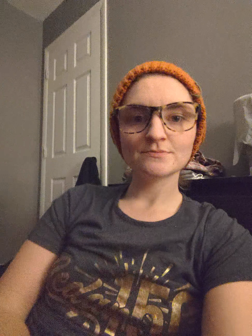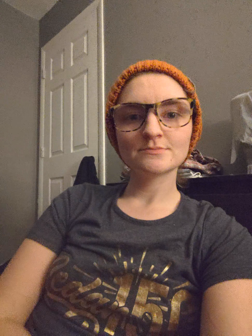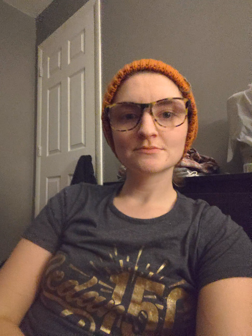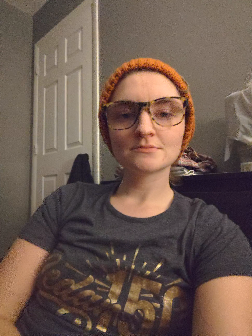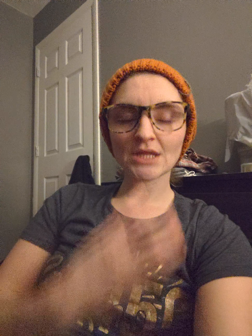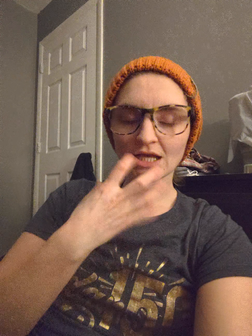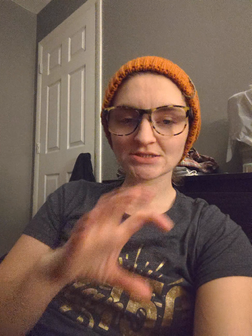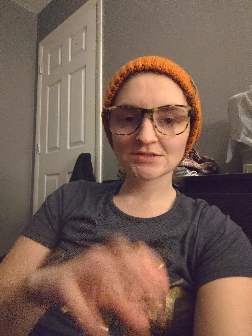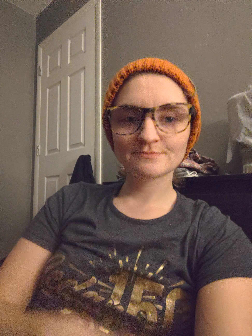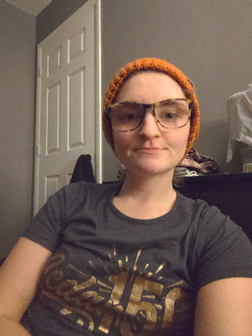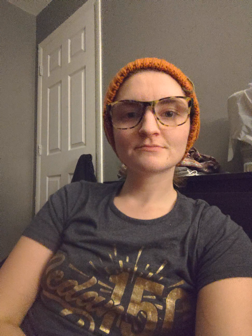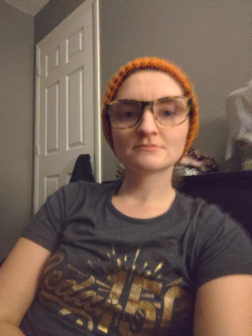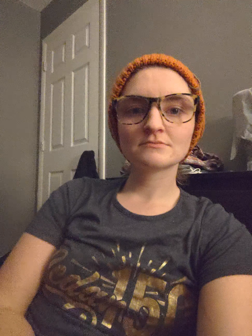hot